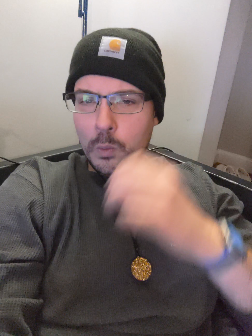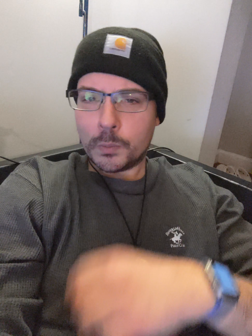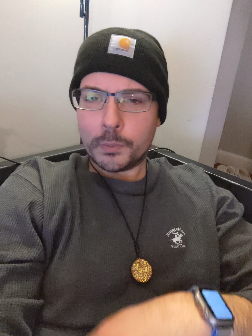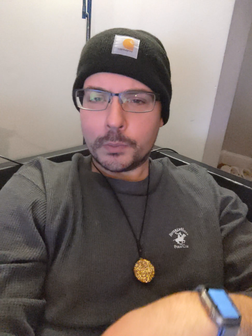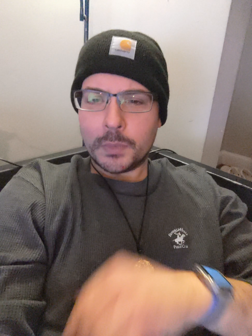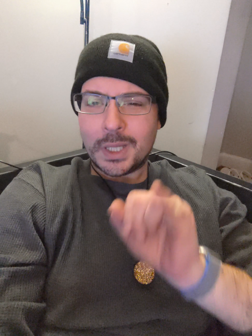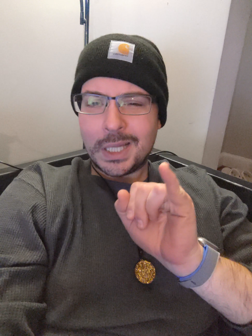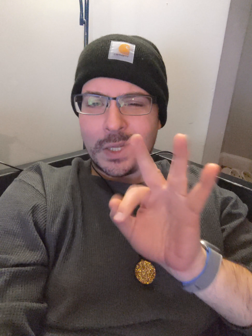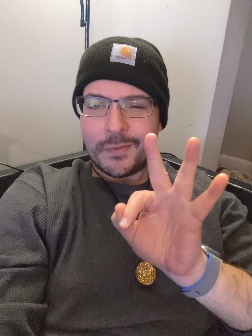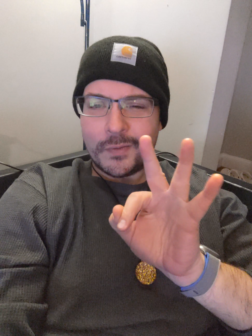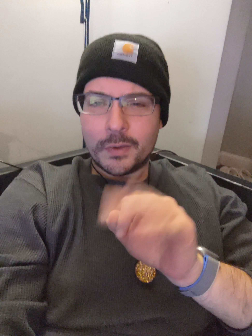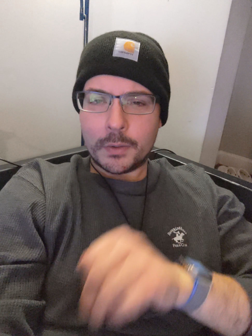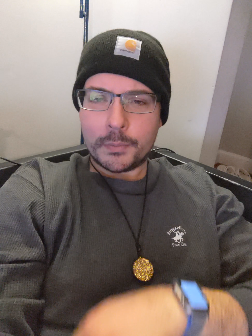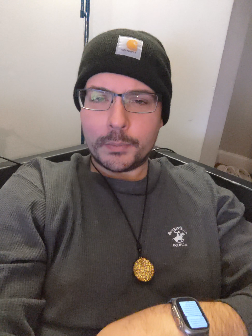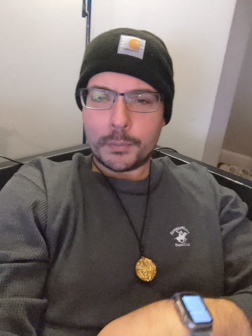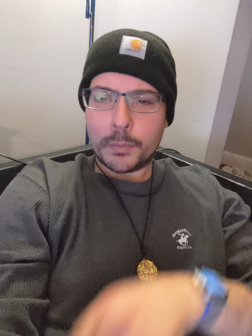if